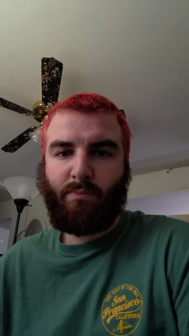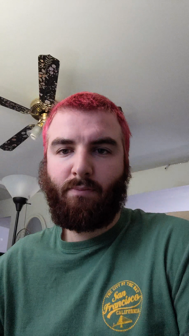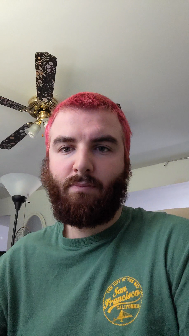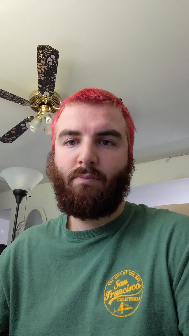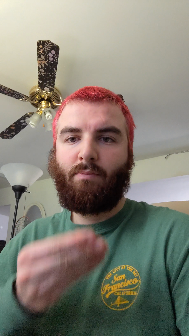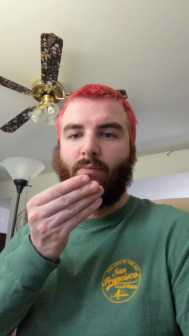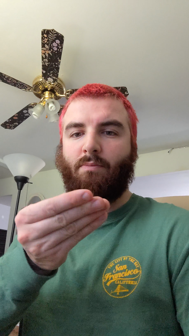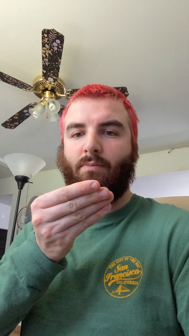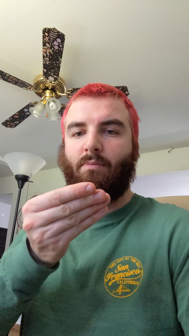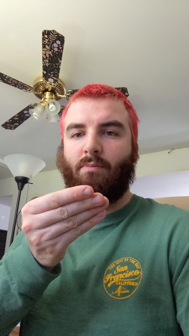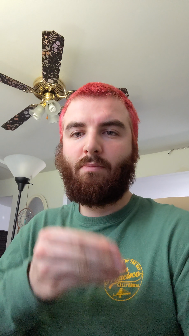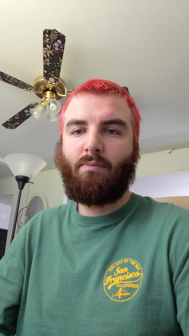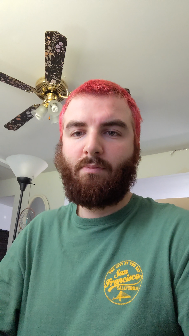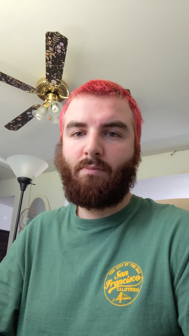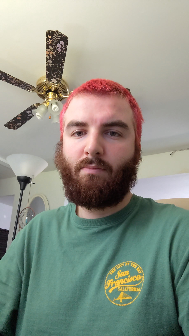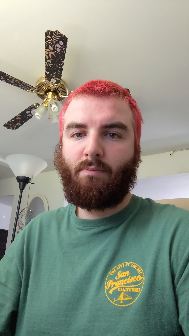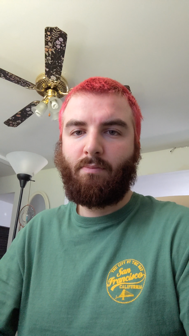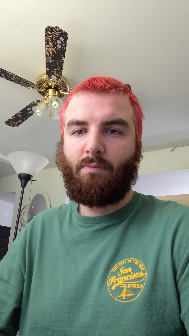feed